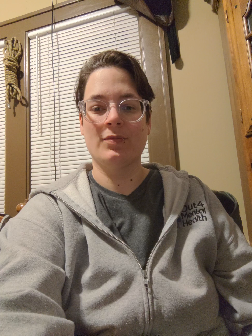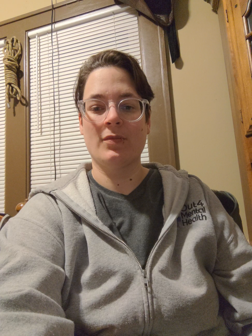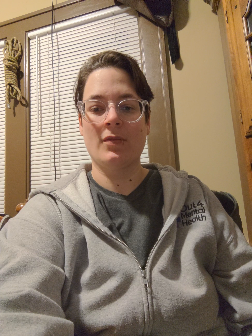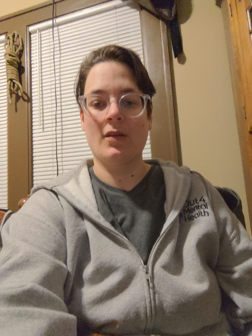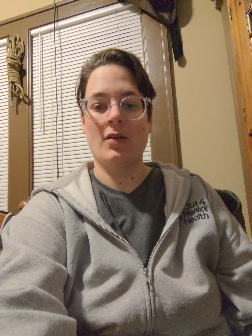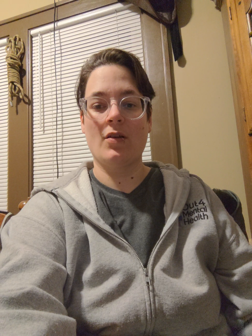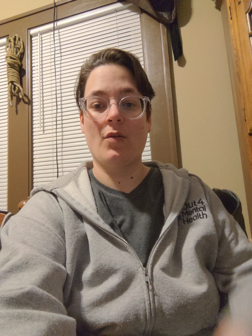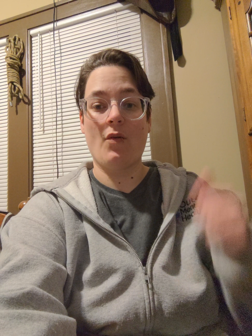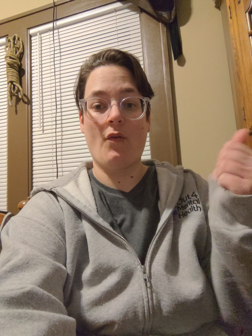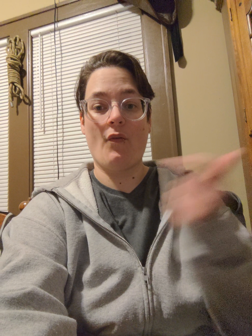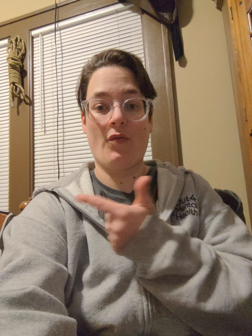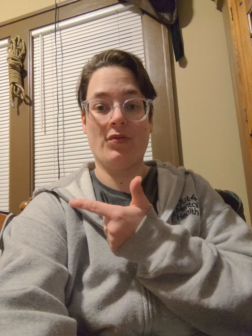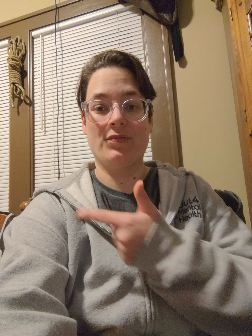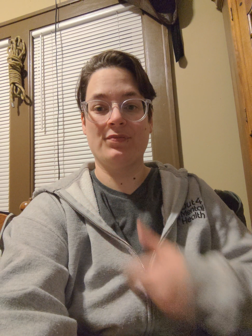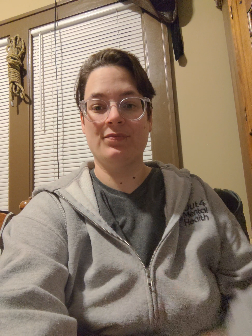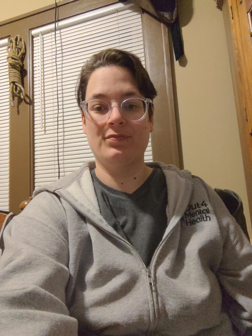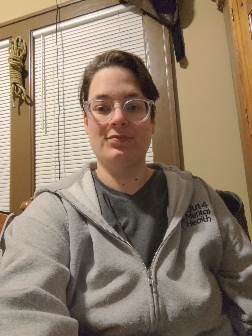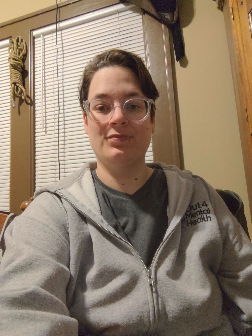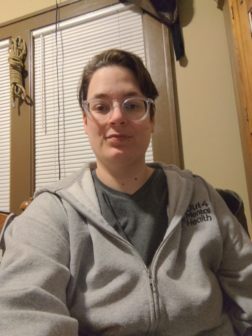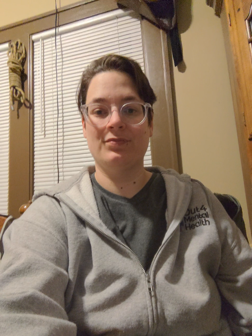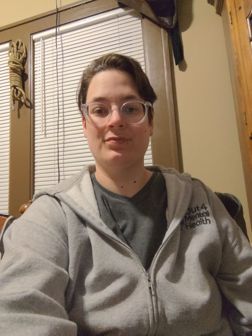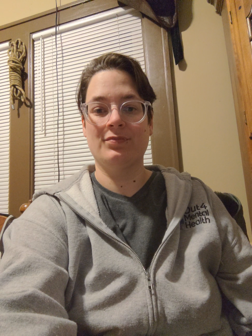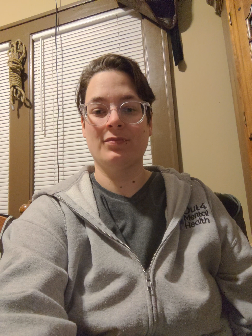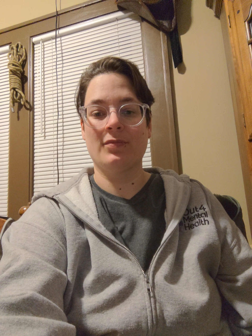all